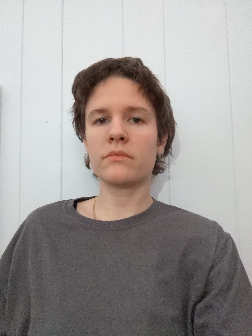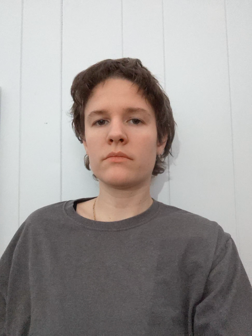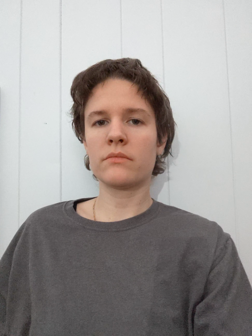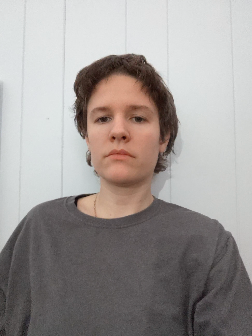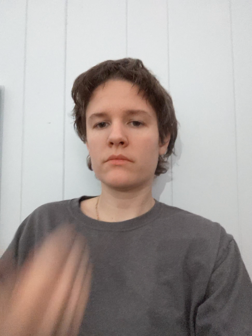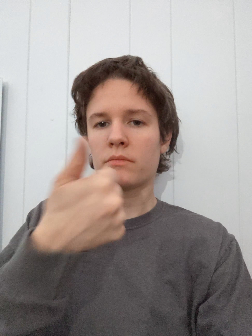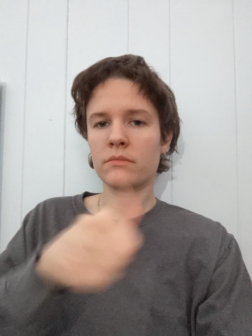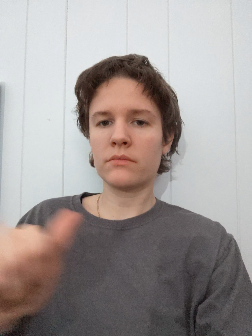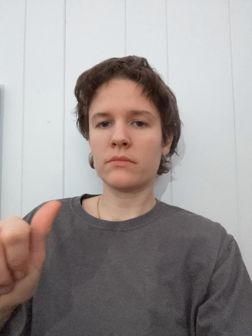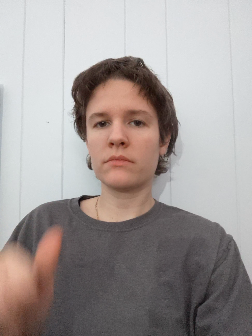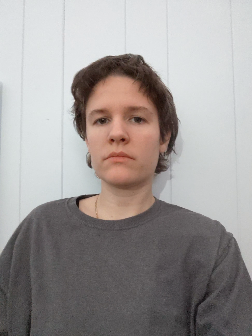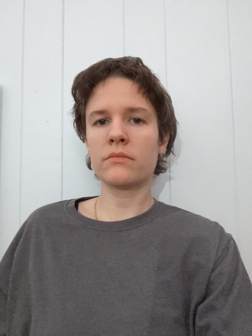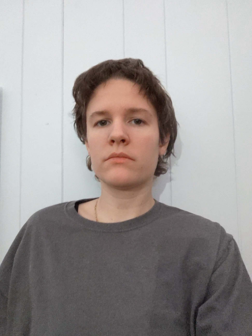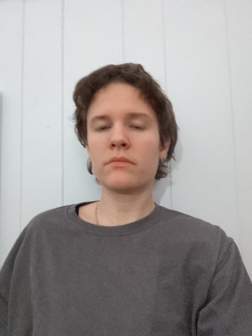any